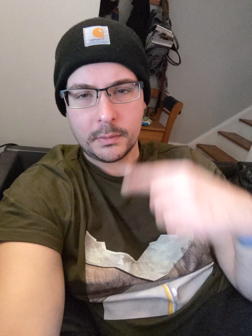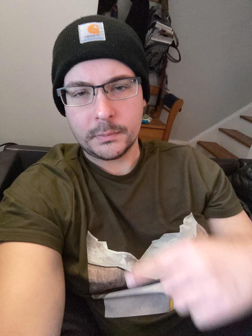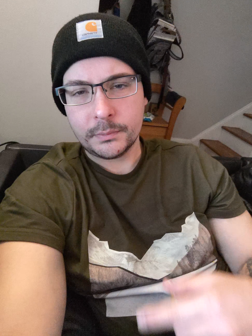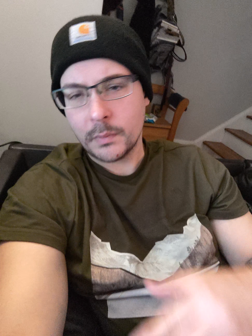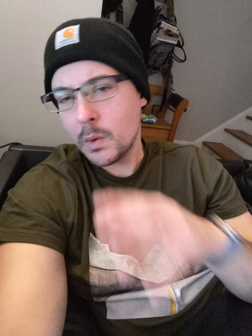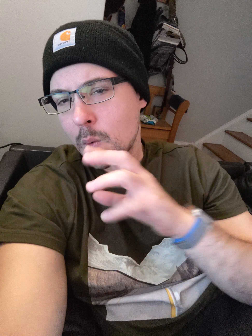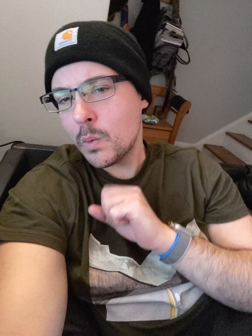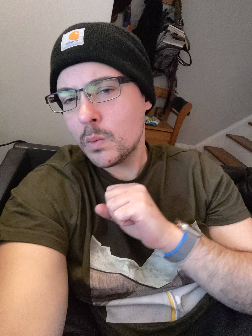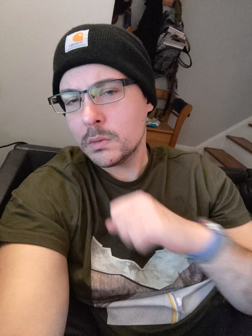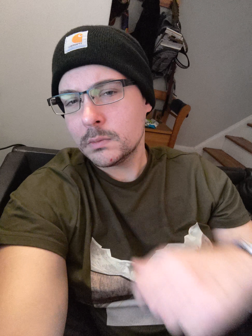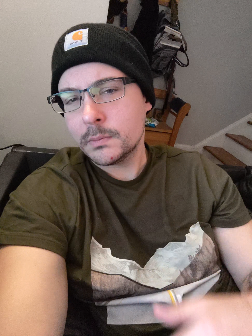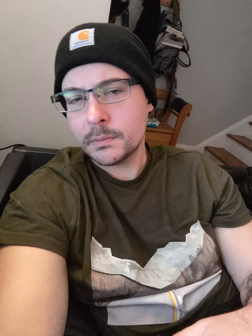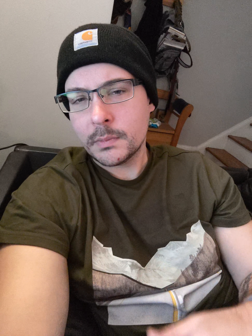old